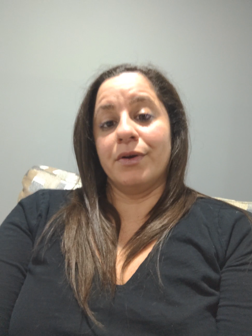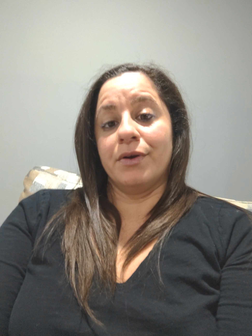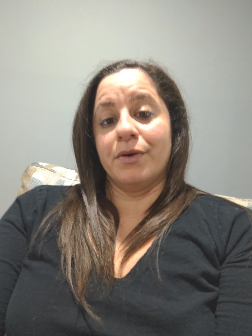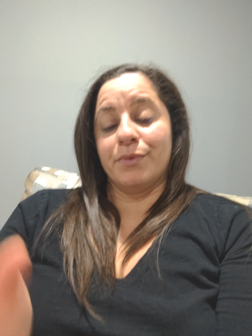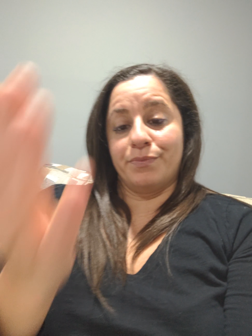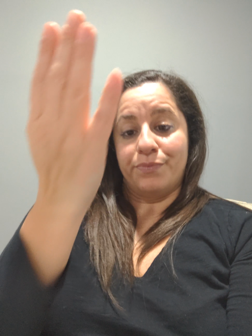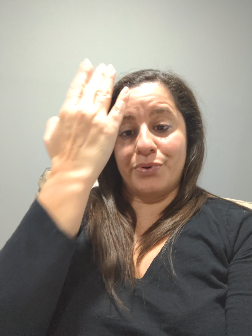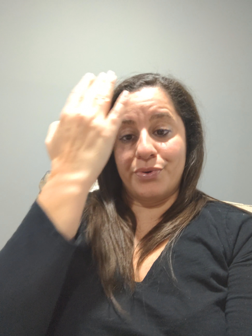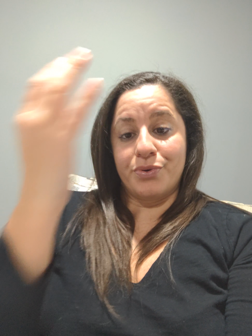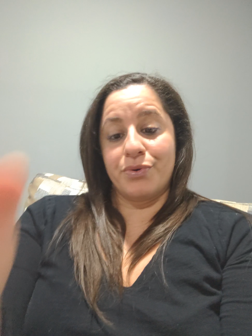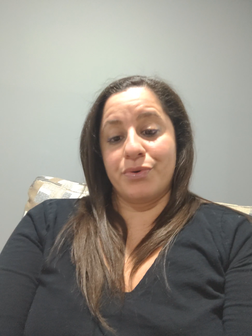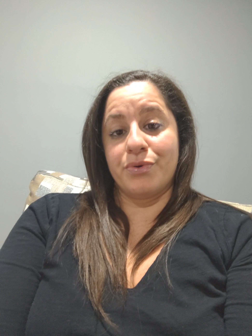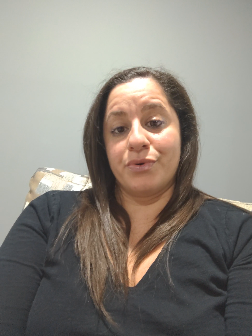morning